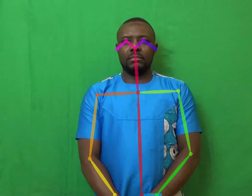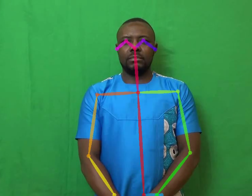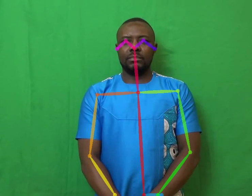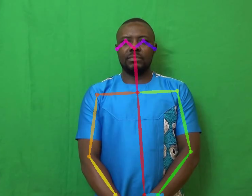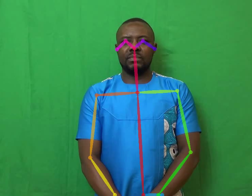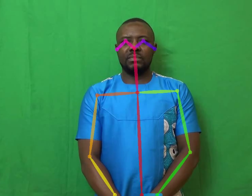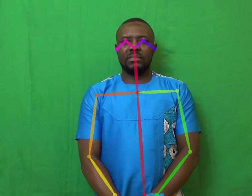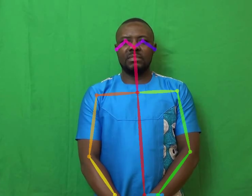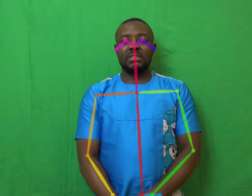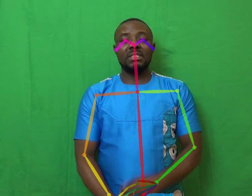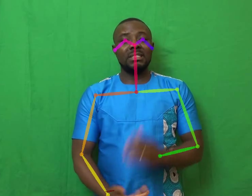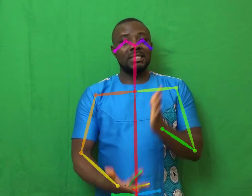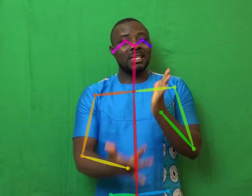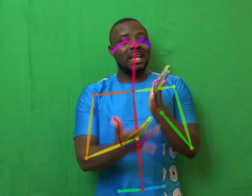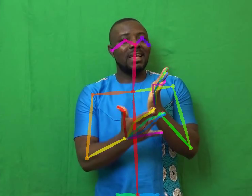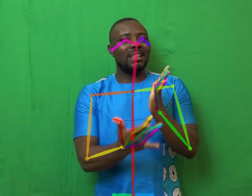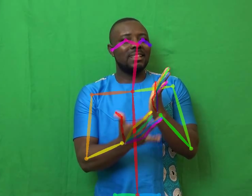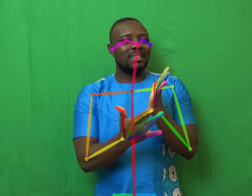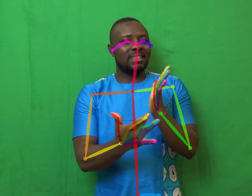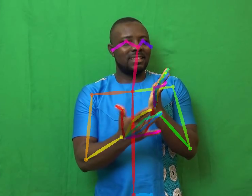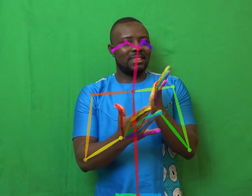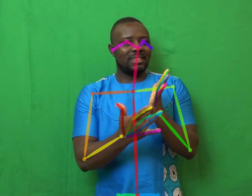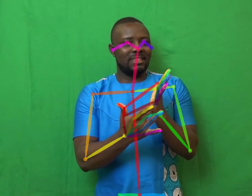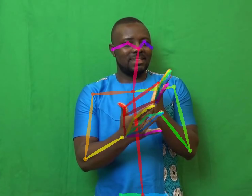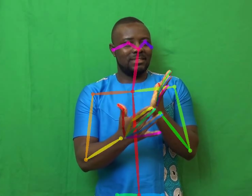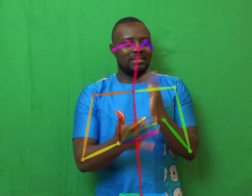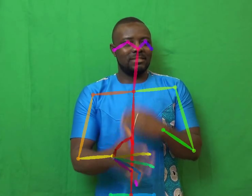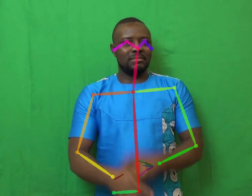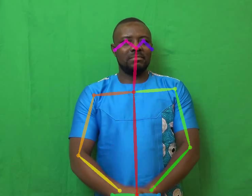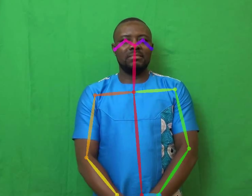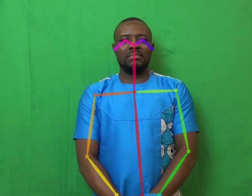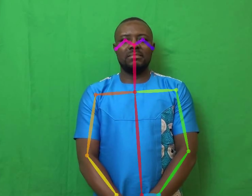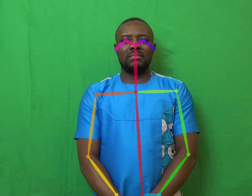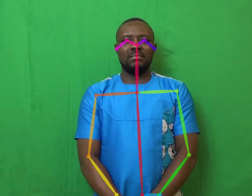technology